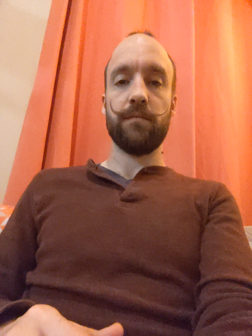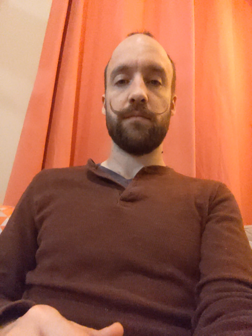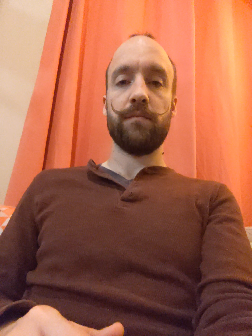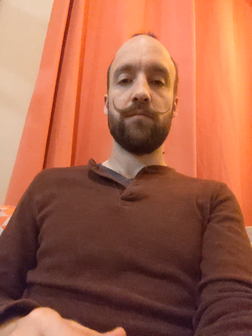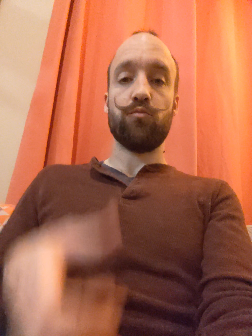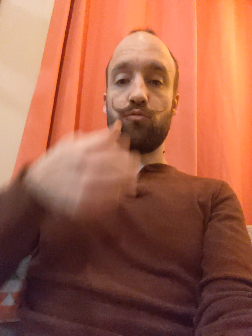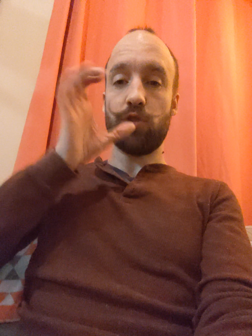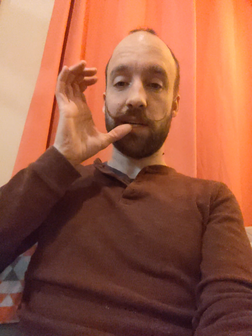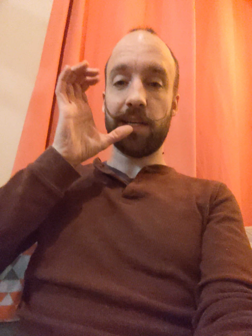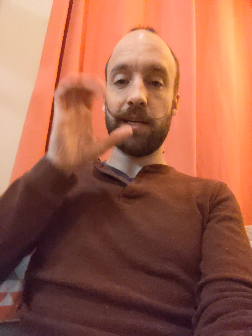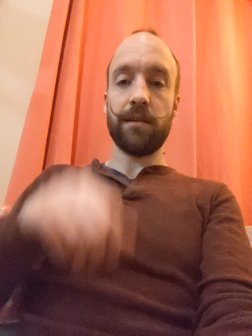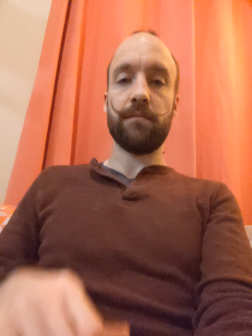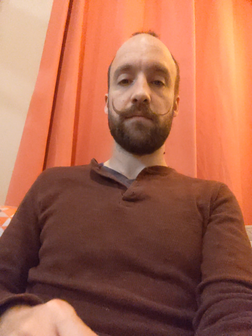drink